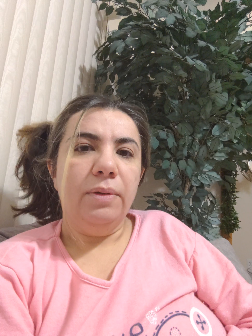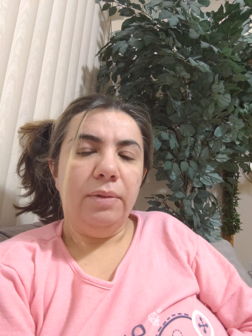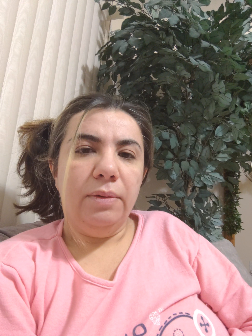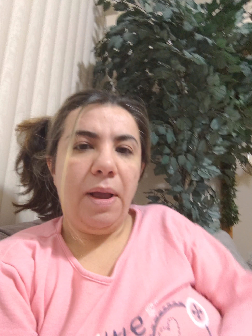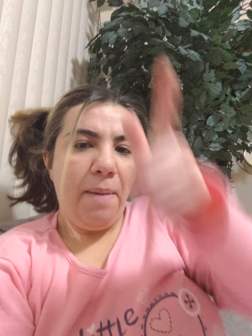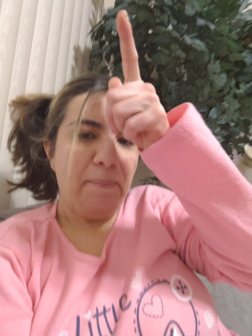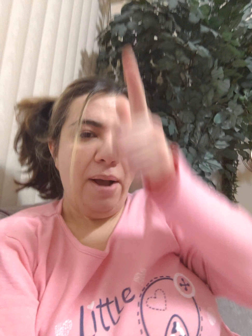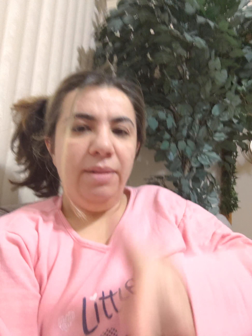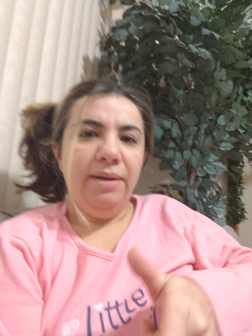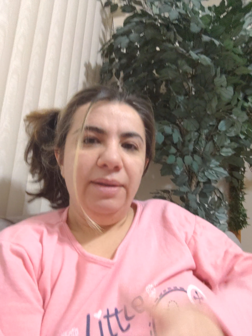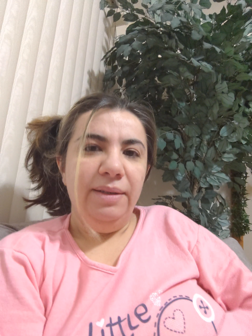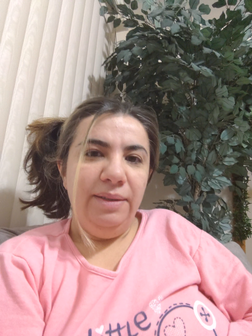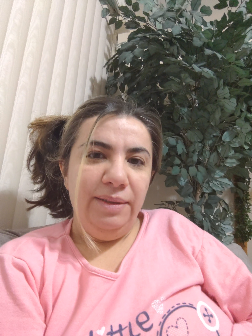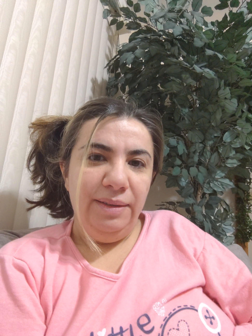brother